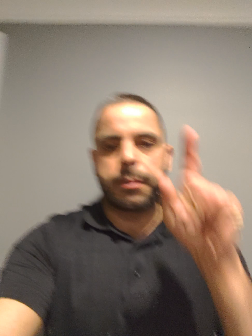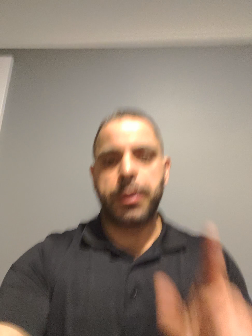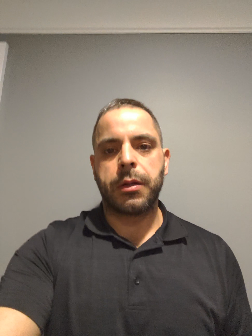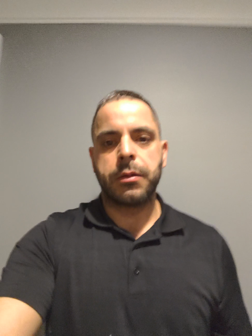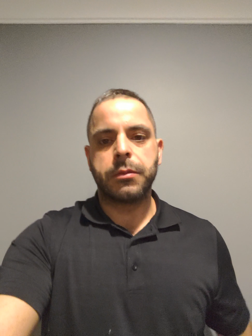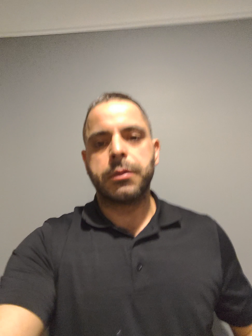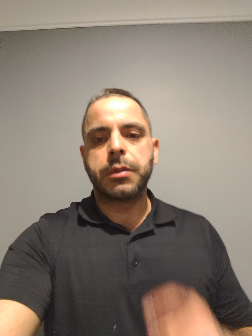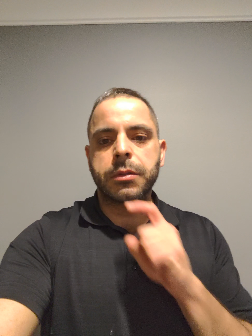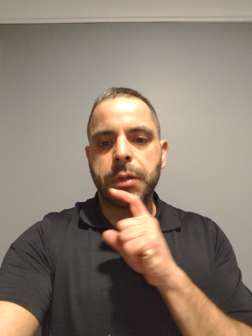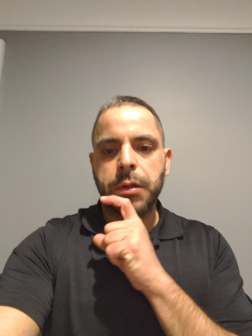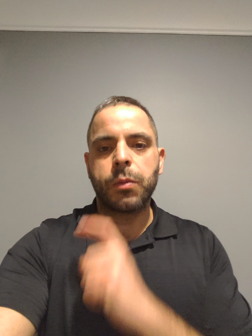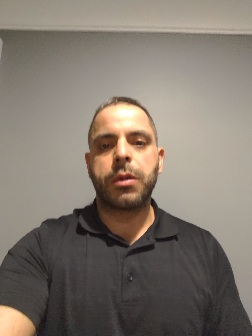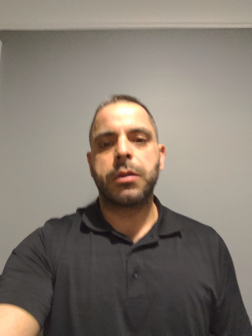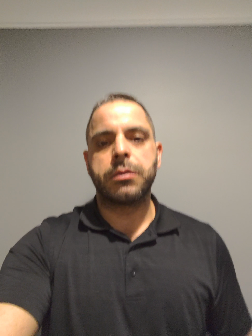cereal